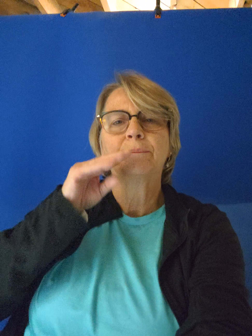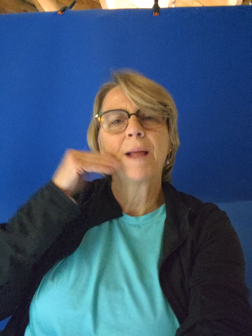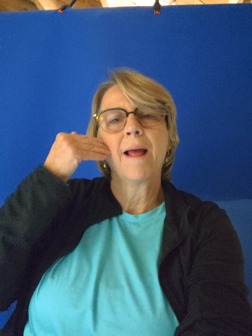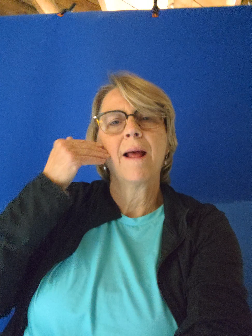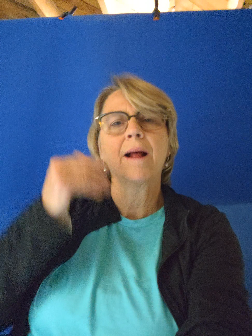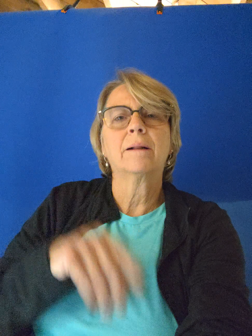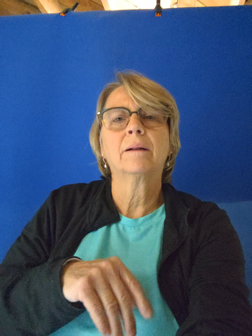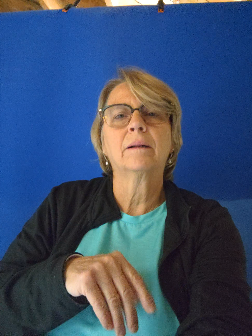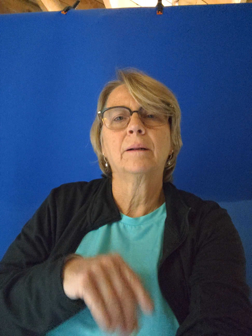smile